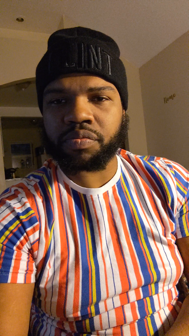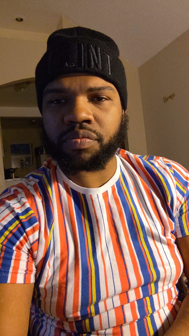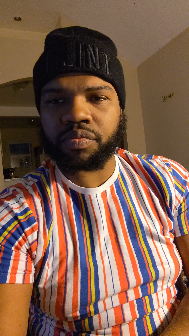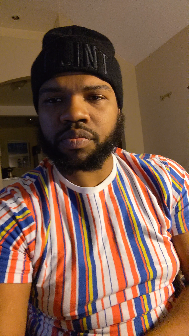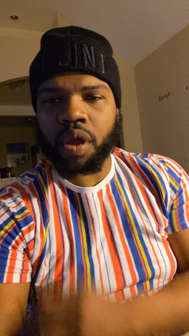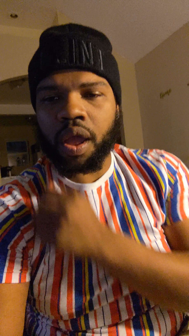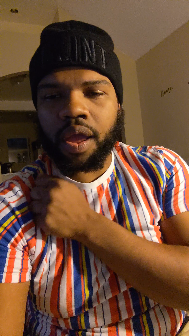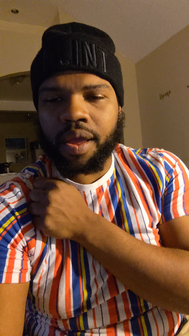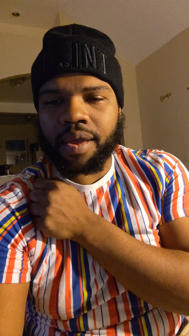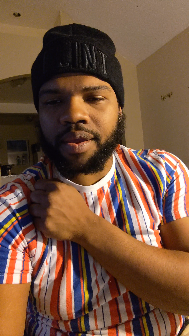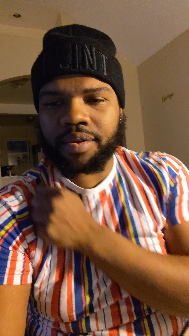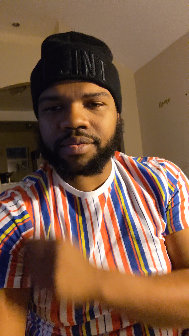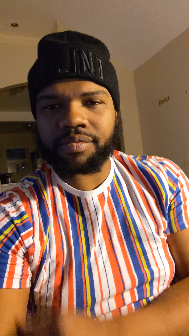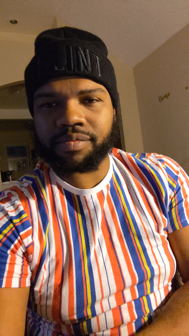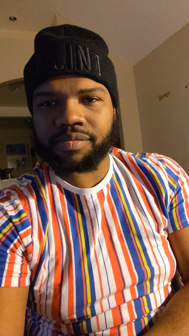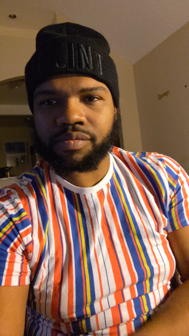hug